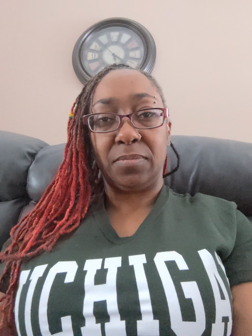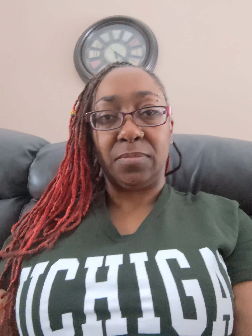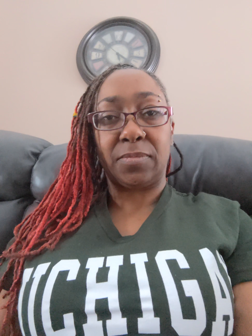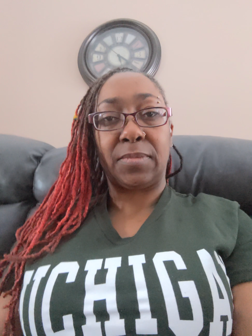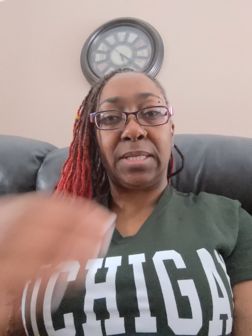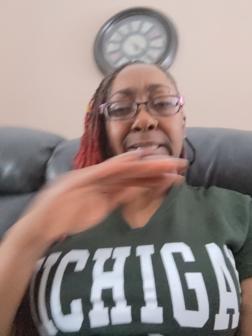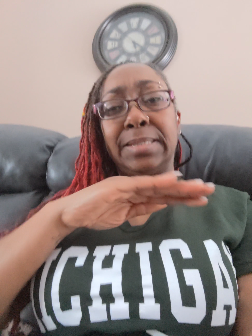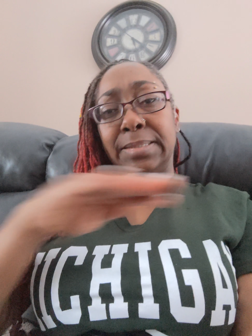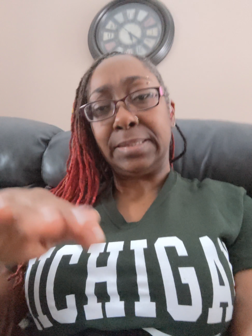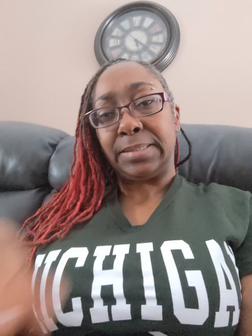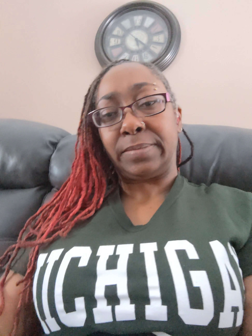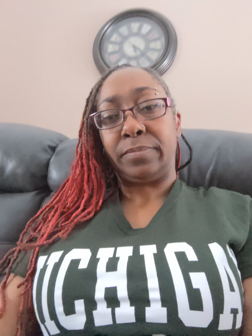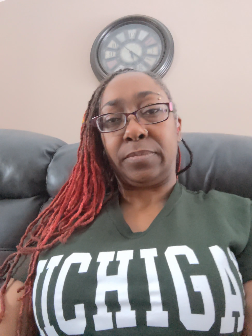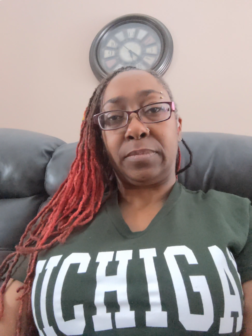clean